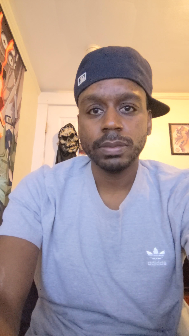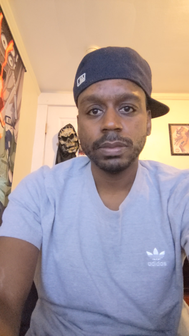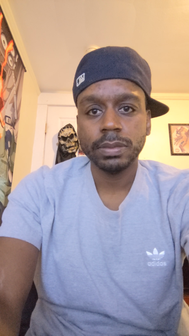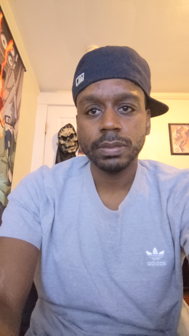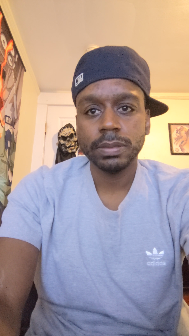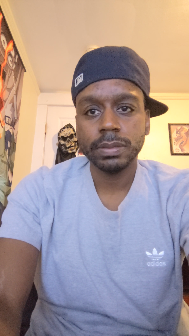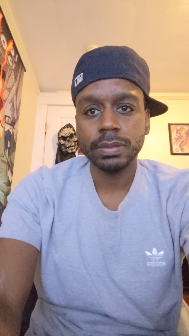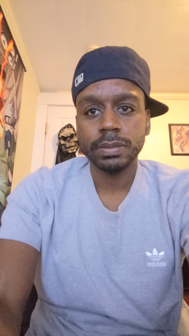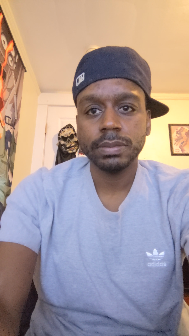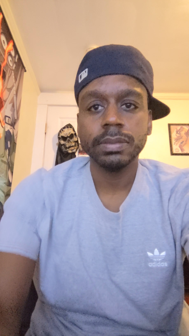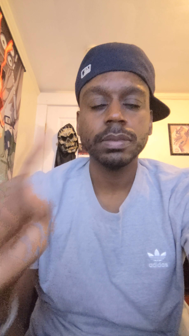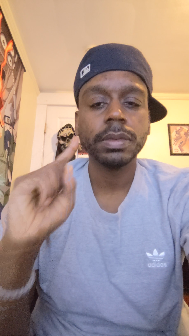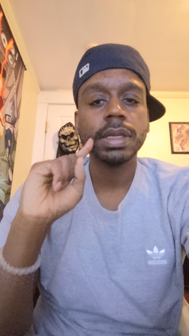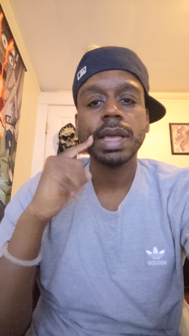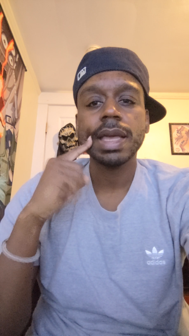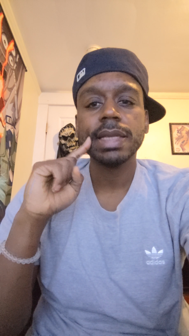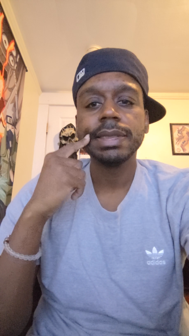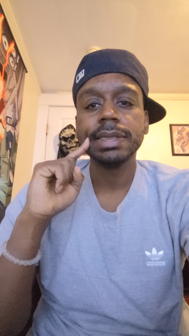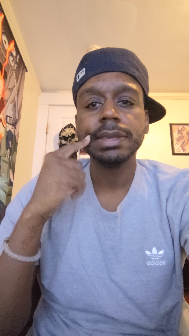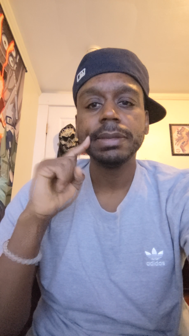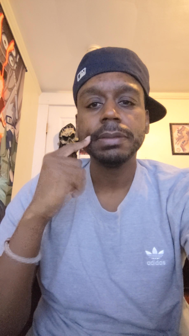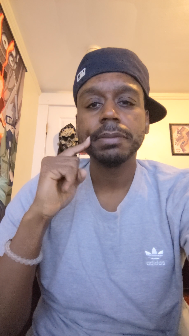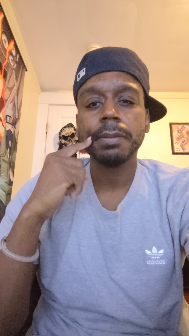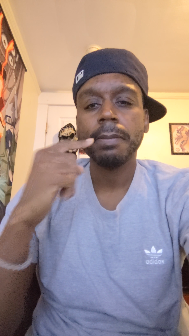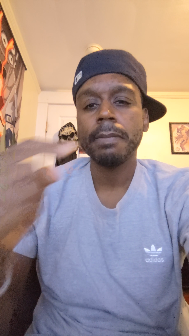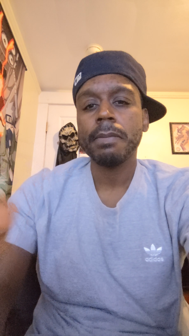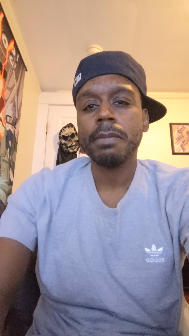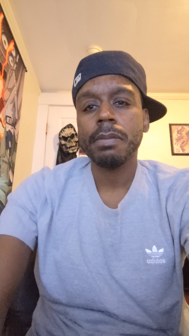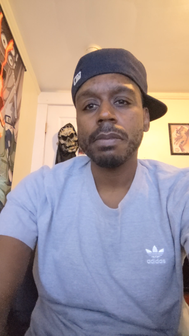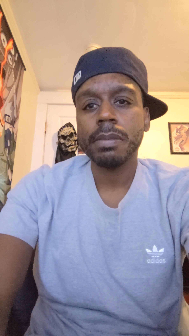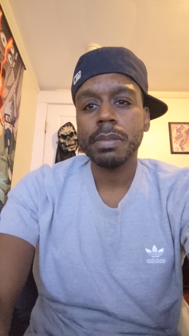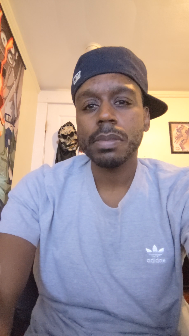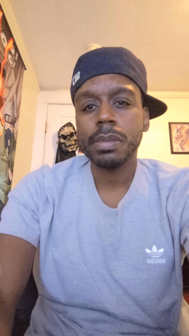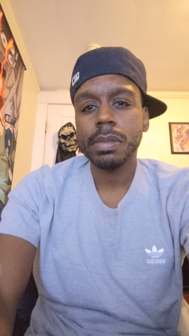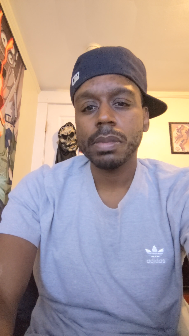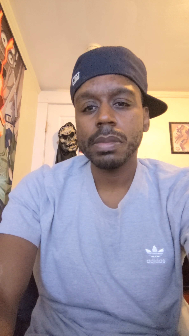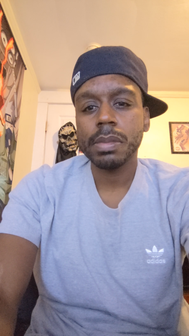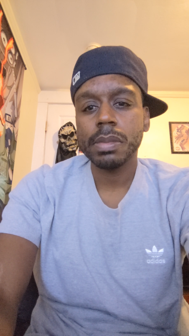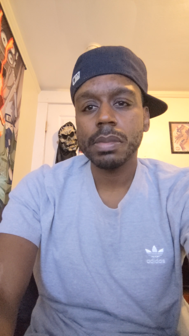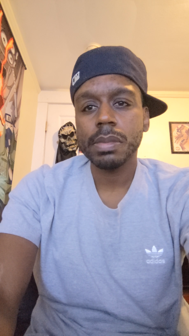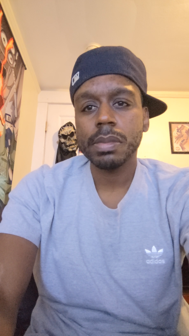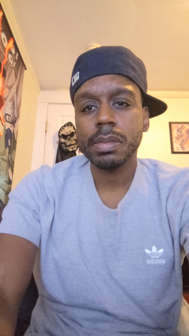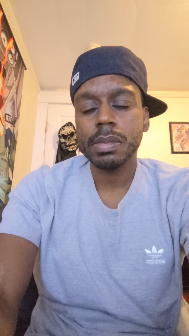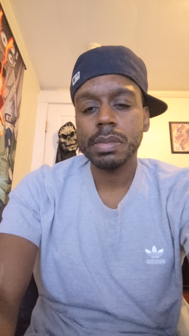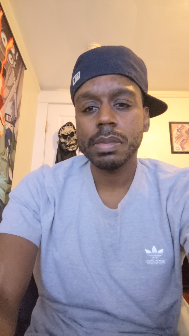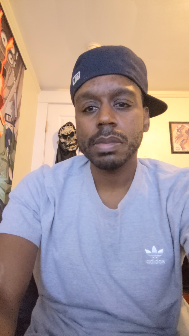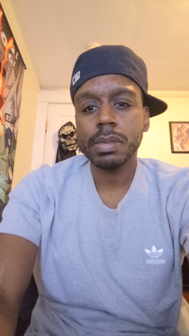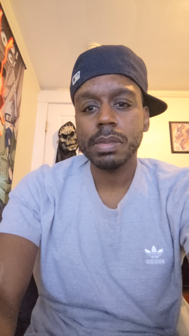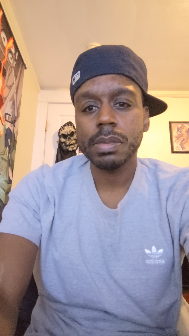candy